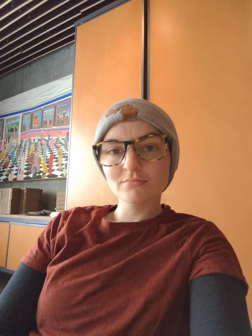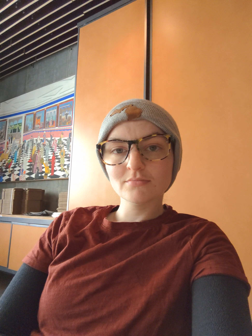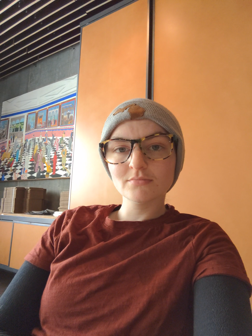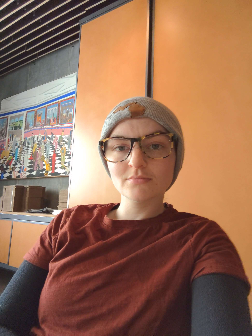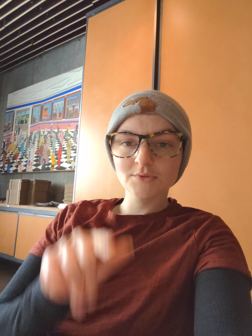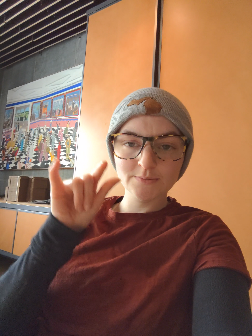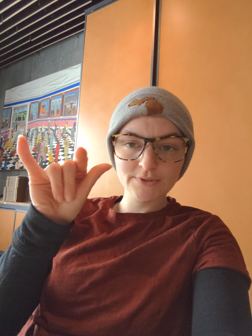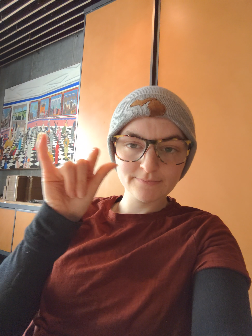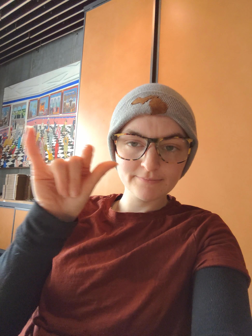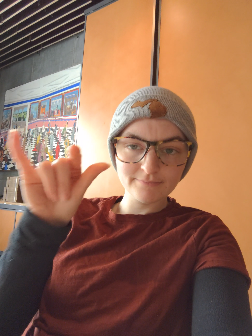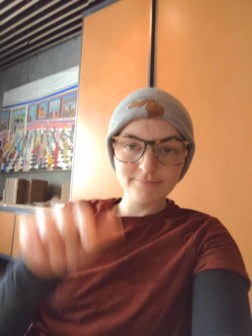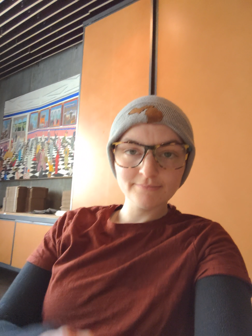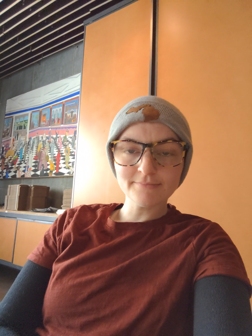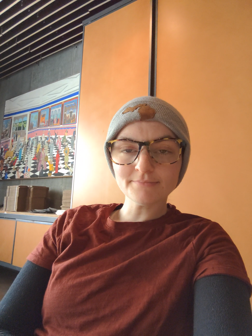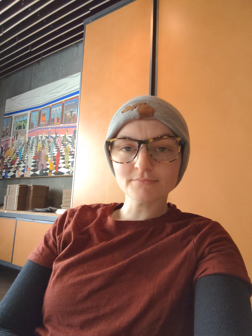airplane